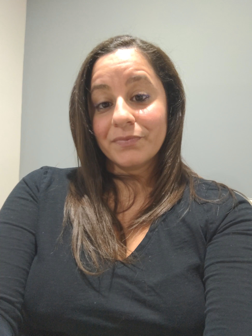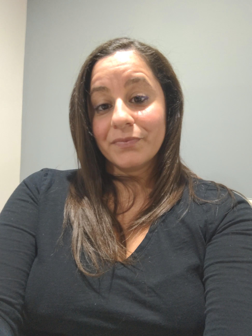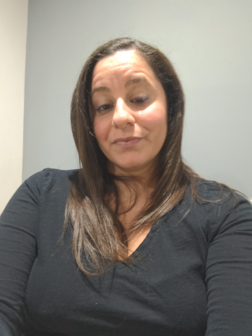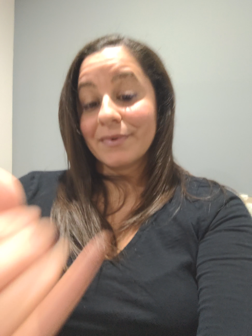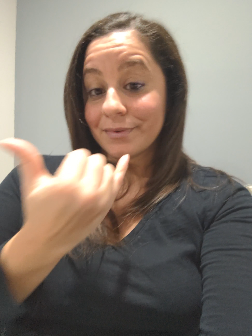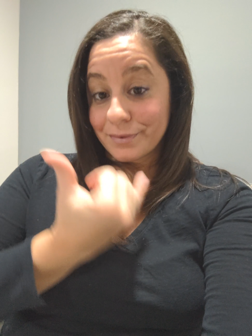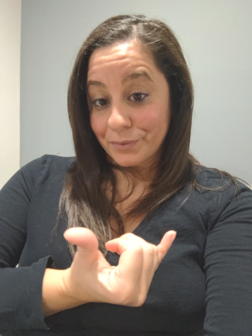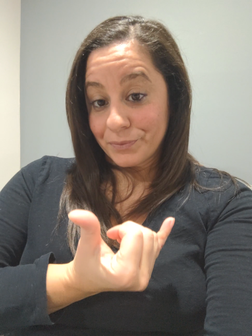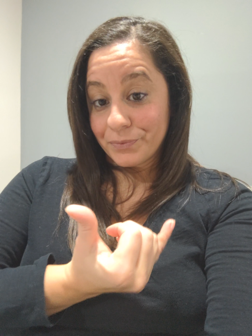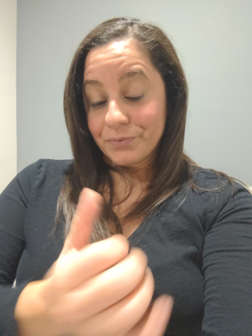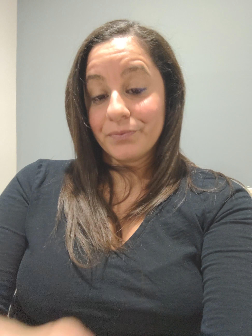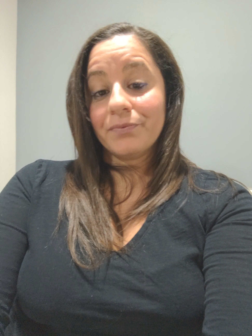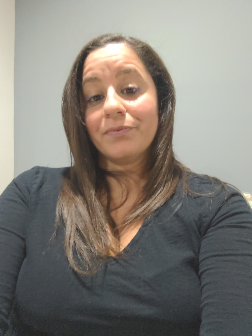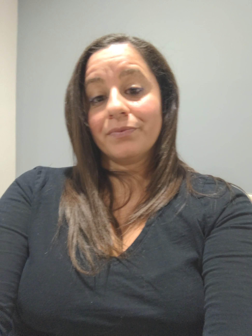now